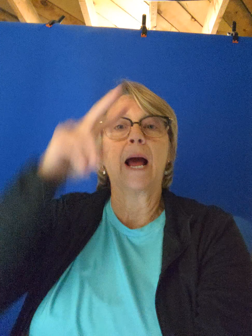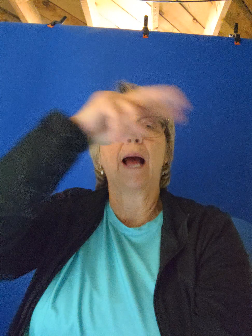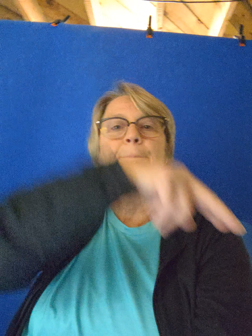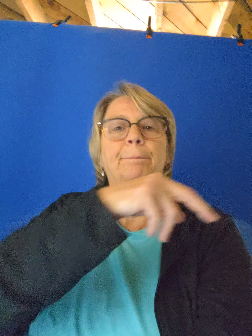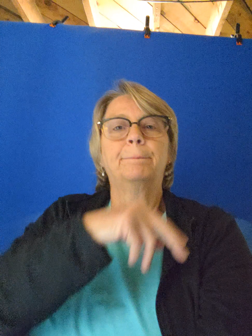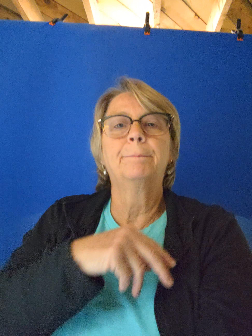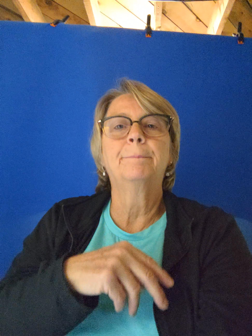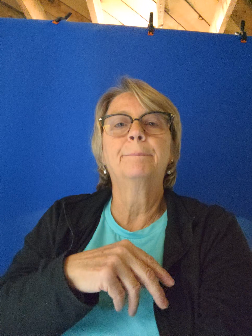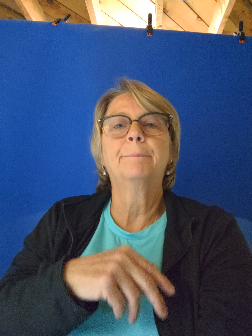jump